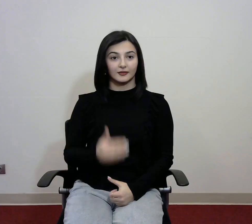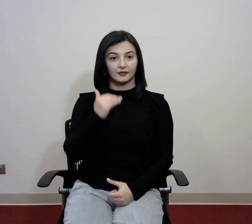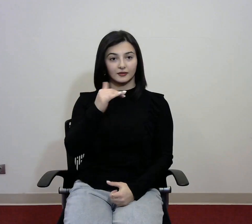siz